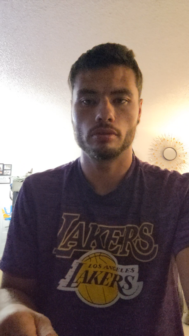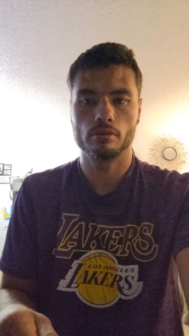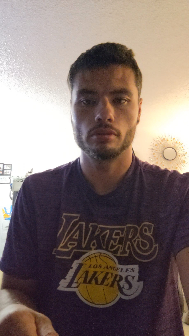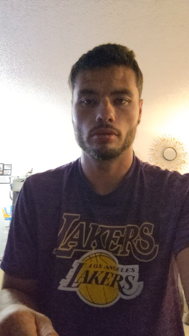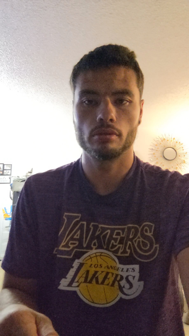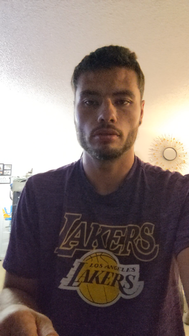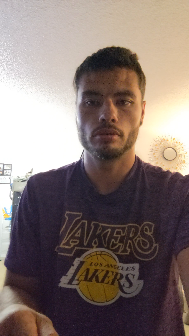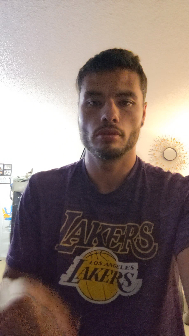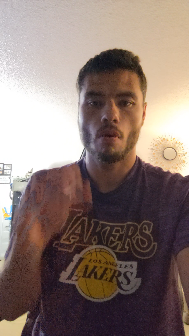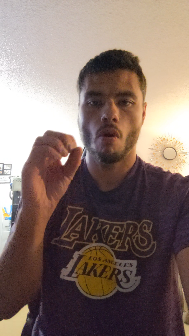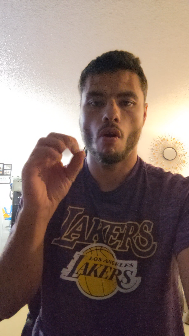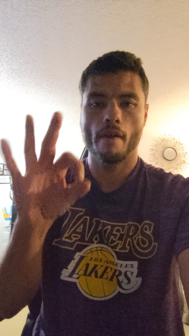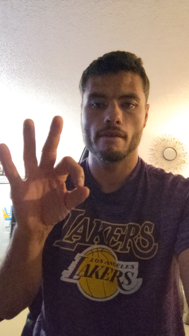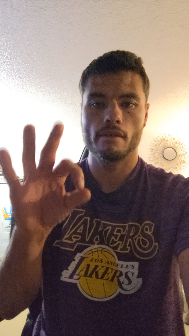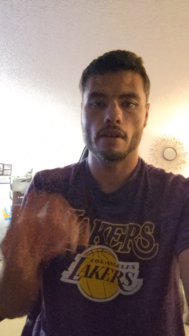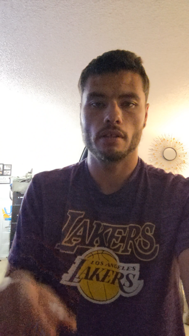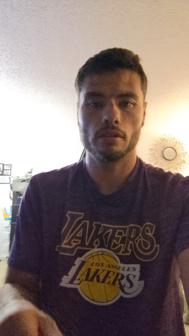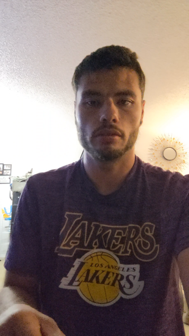of